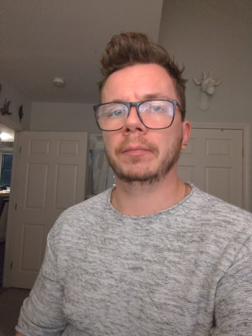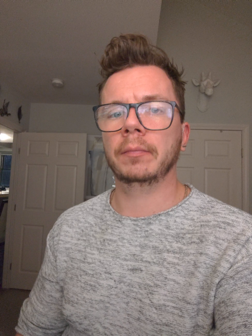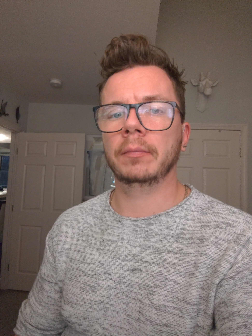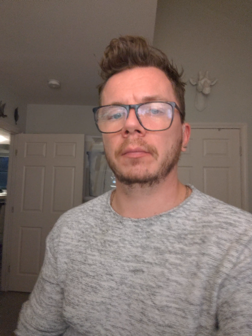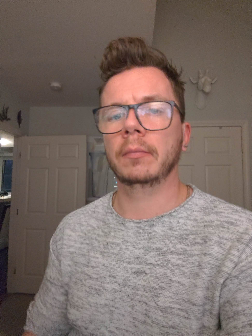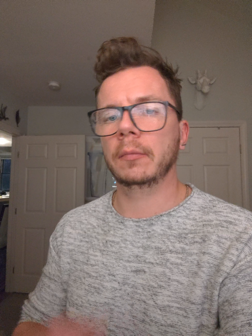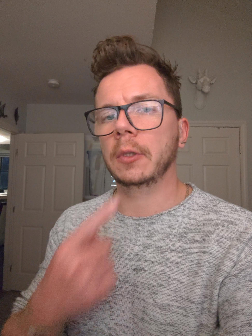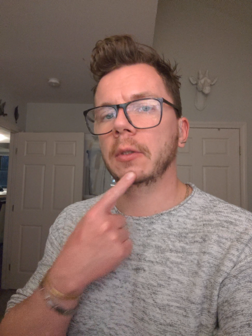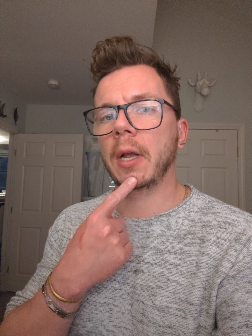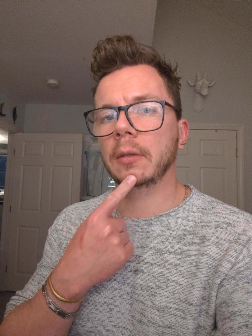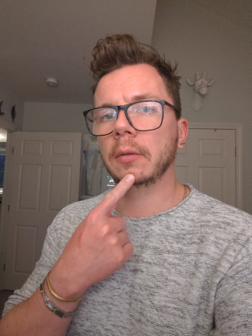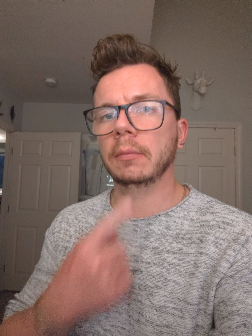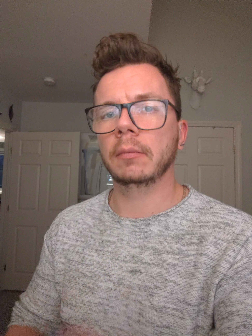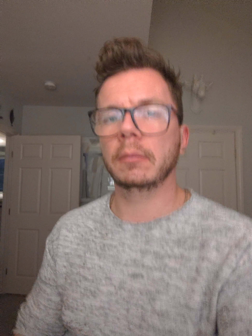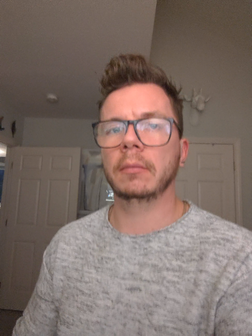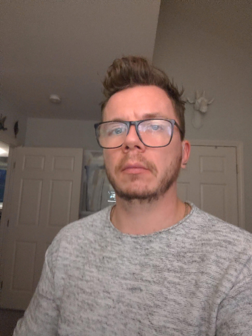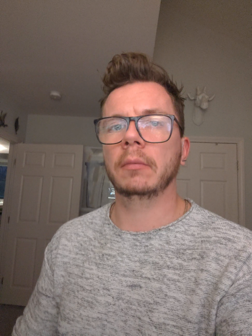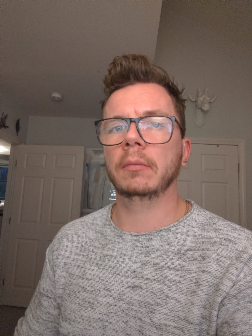say